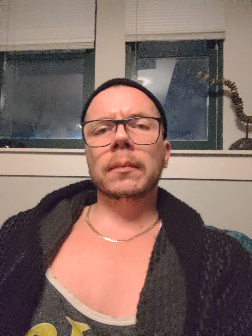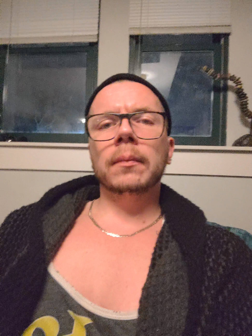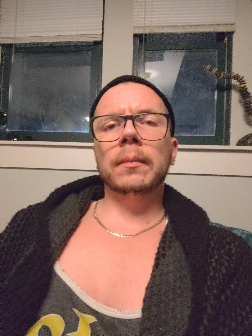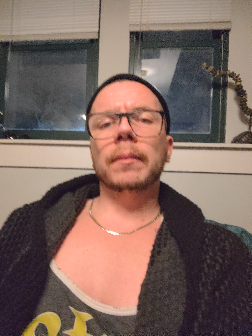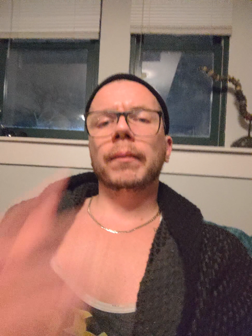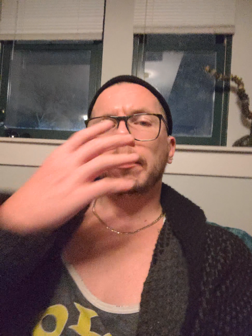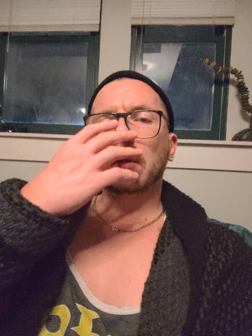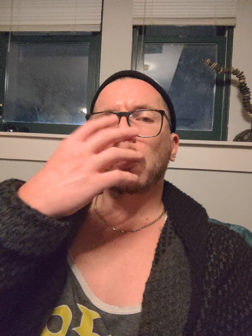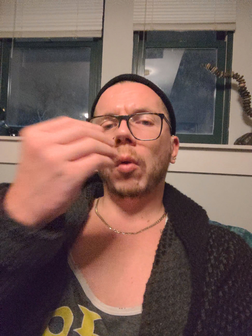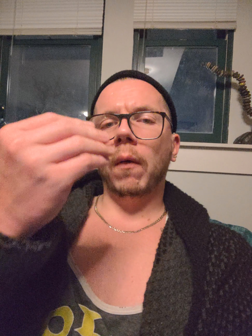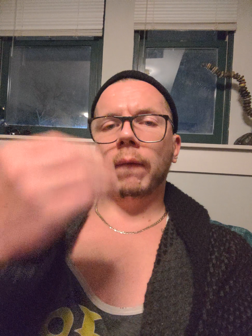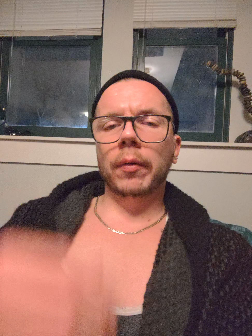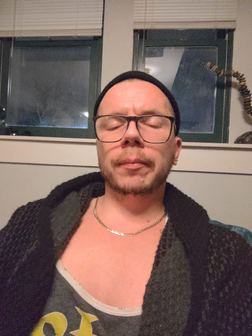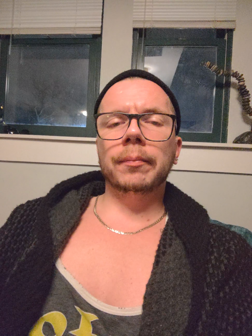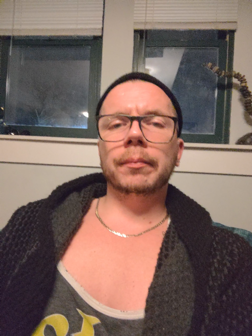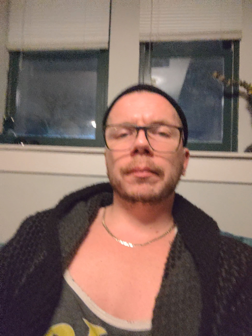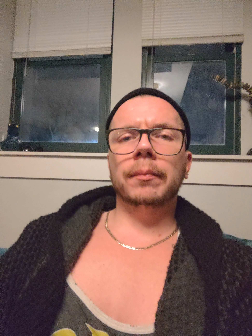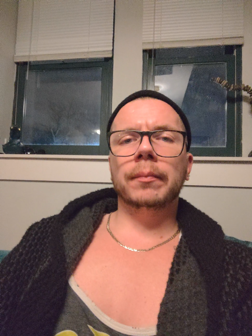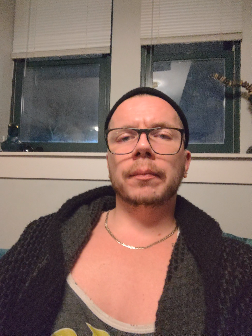wolf